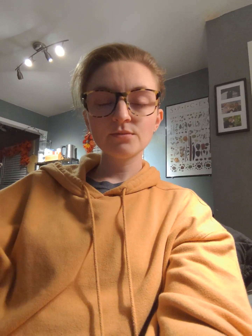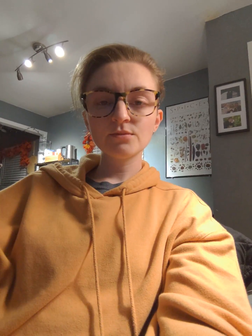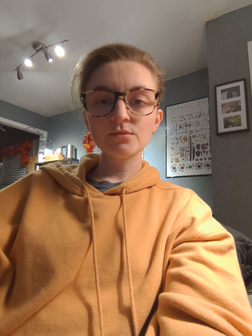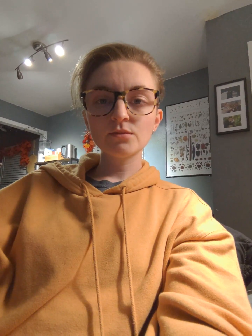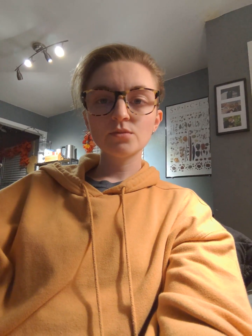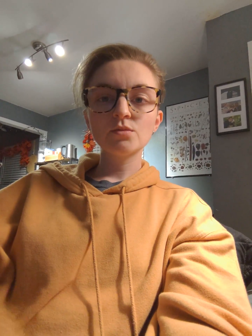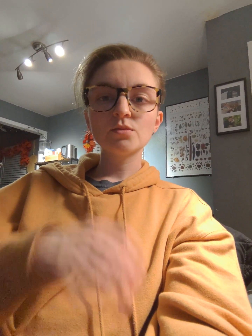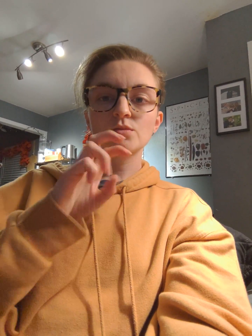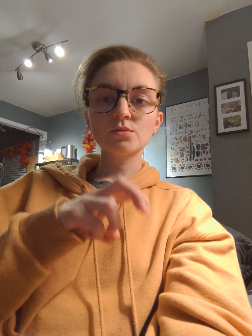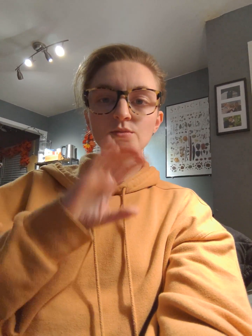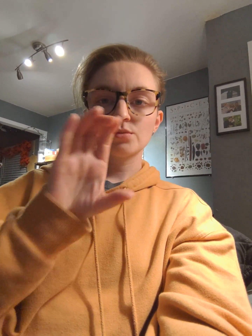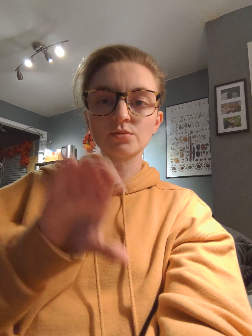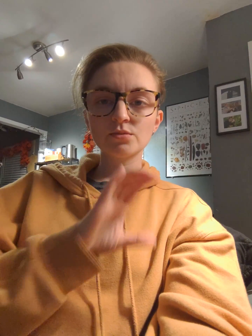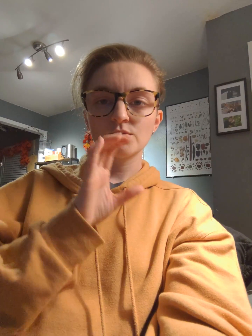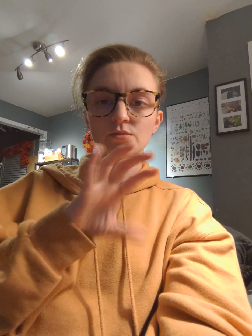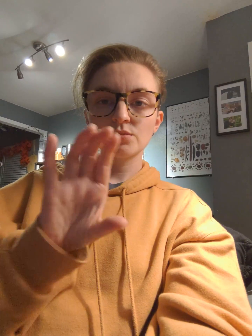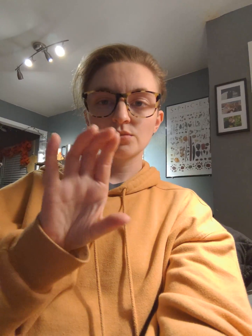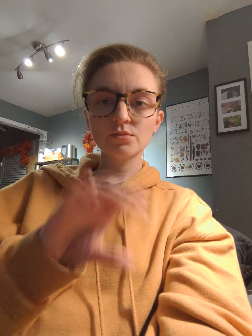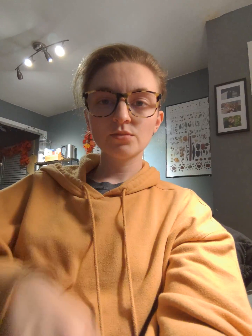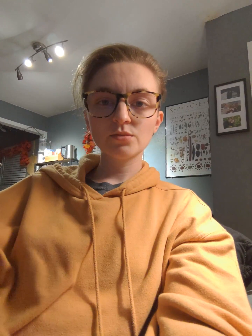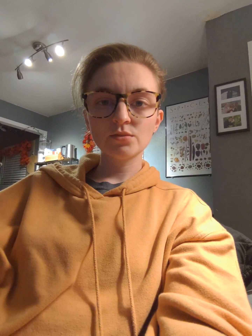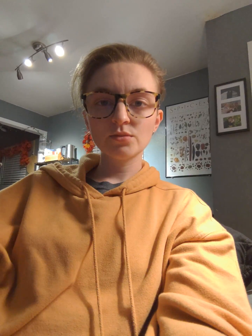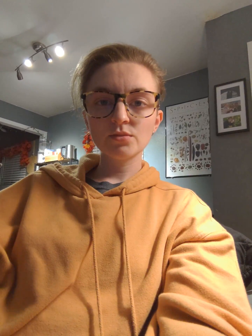potato chip